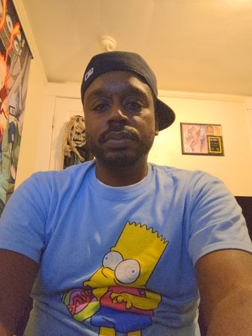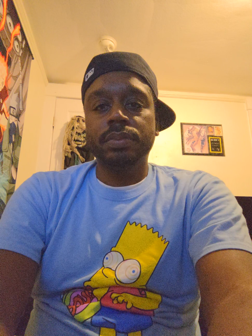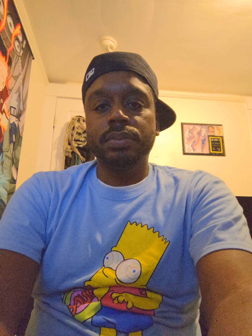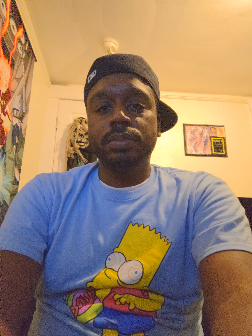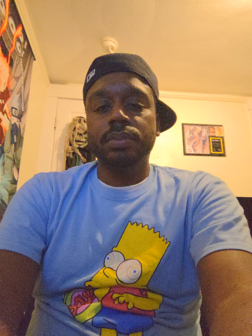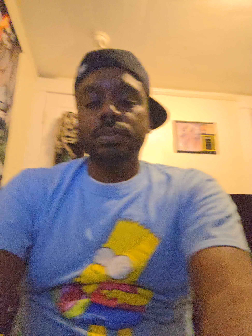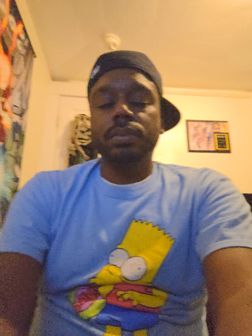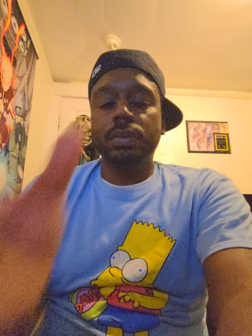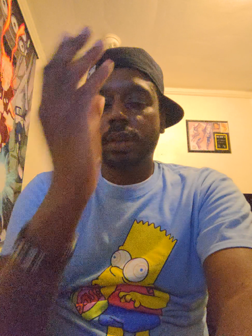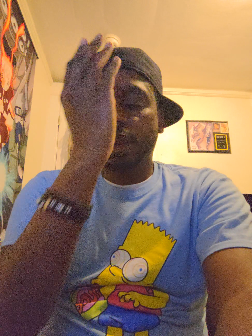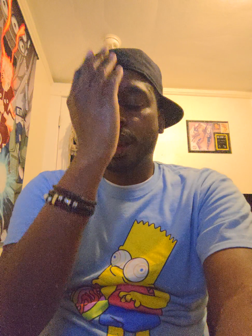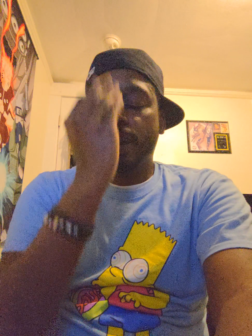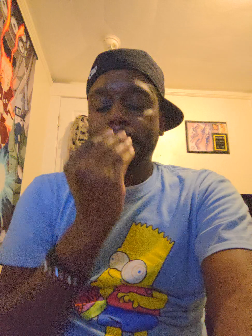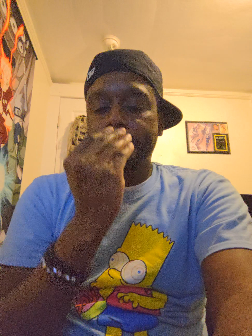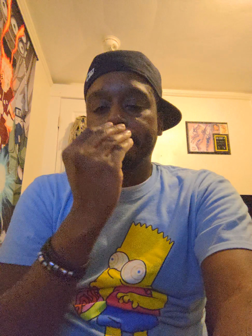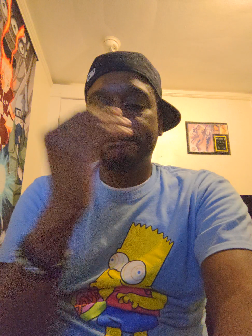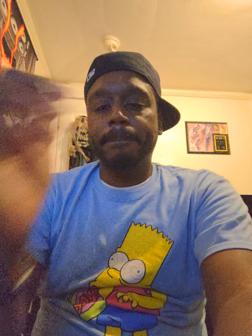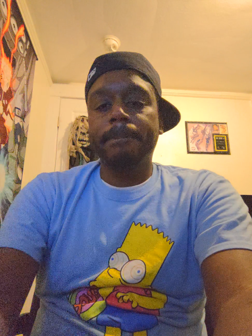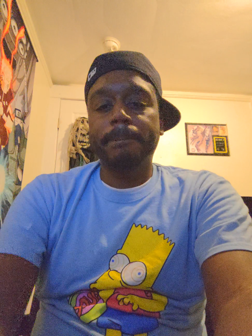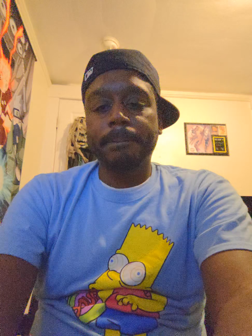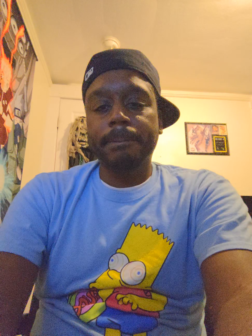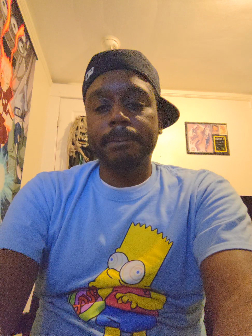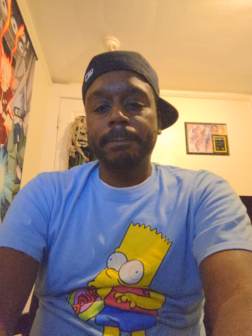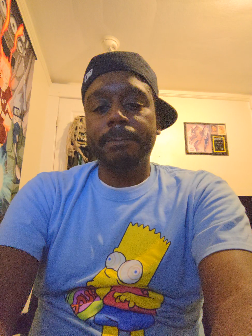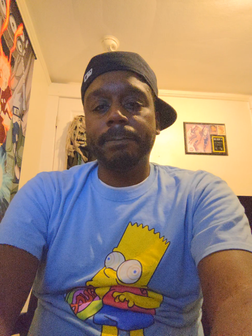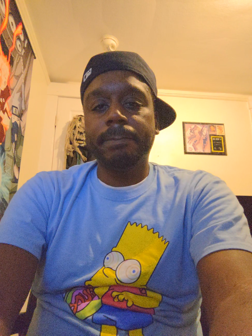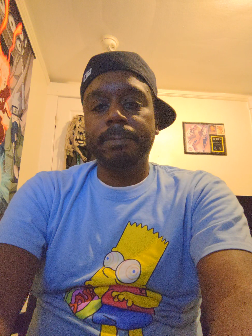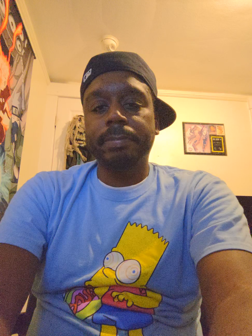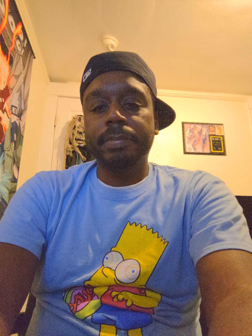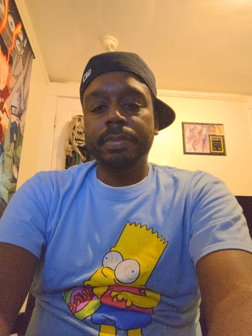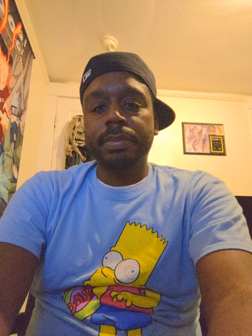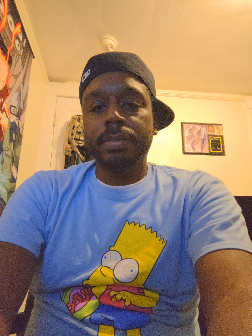sleep